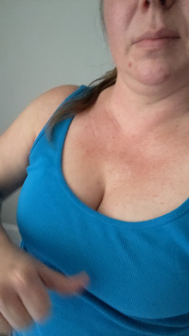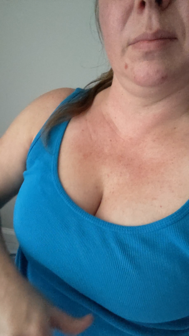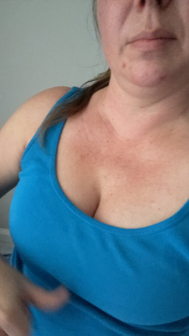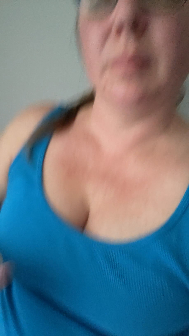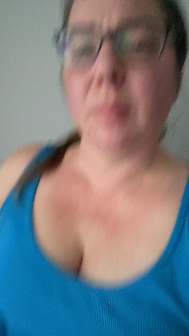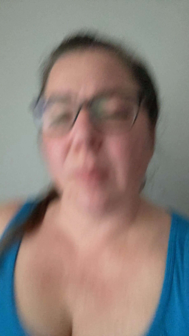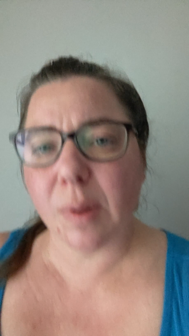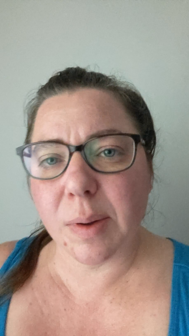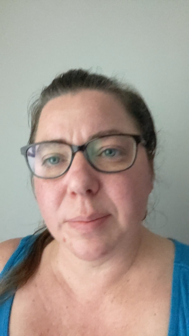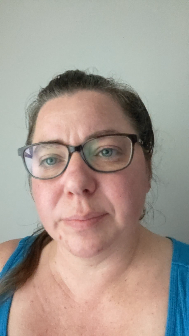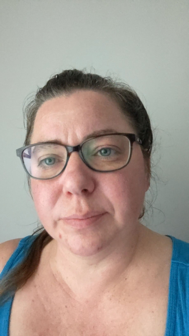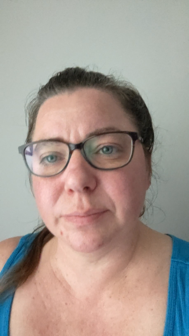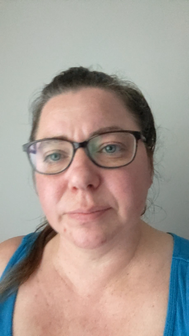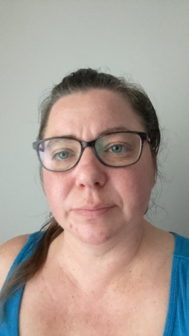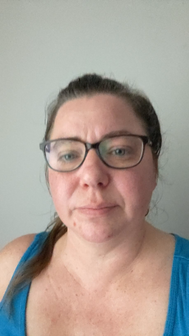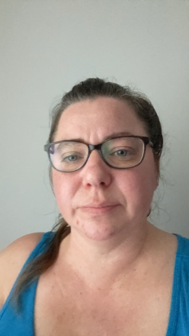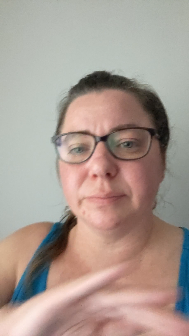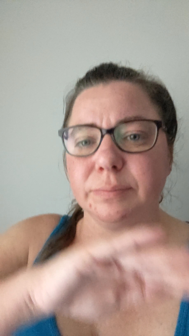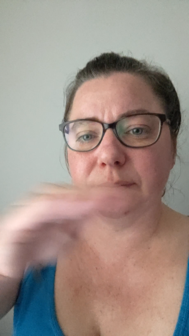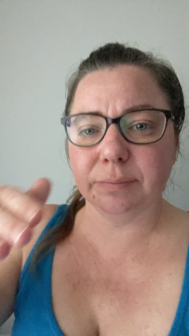cover